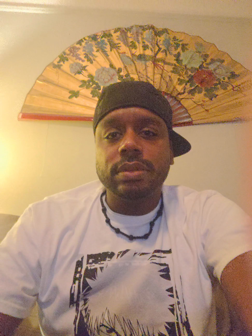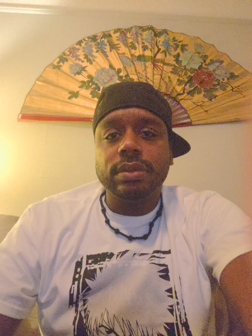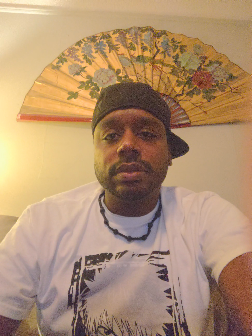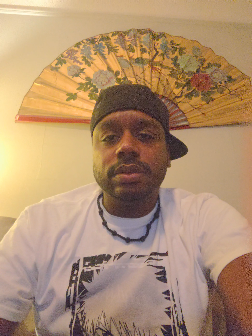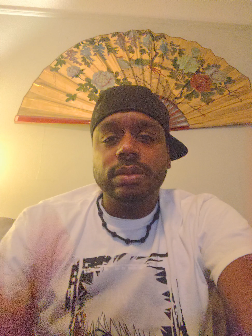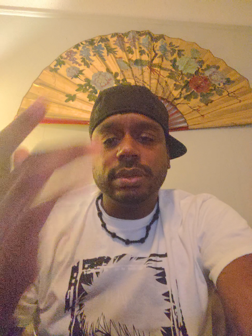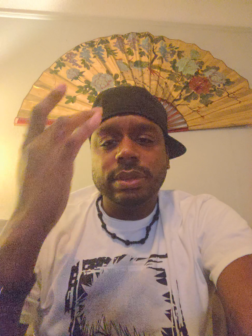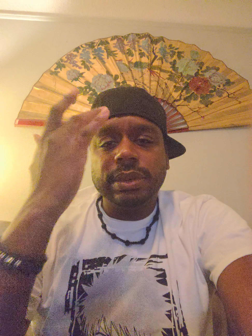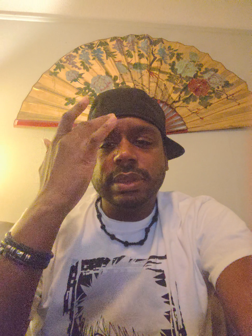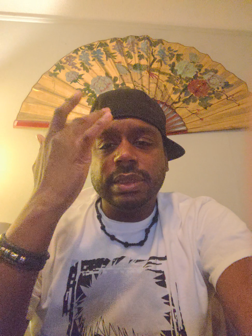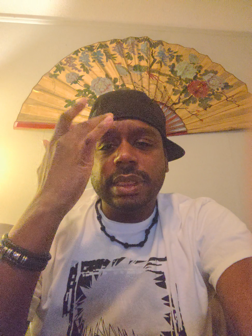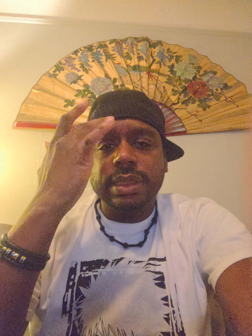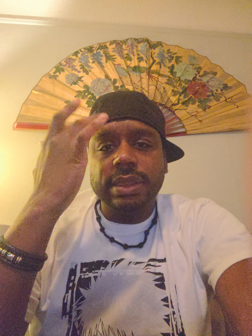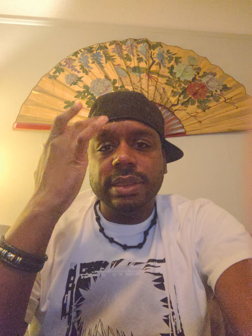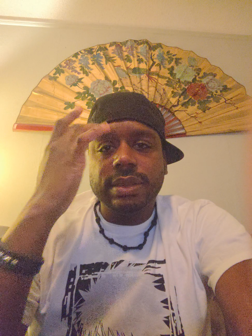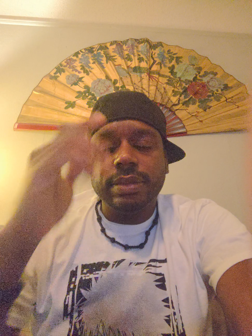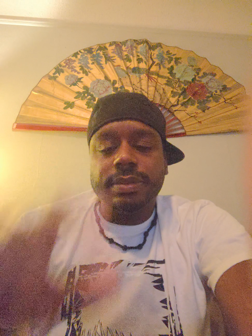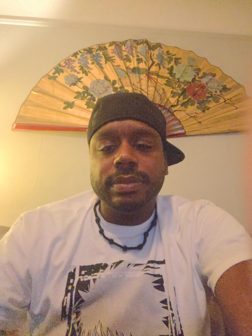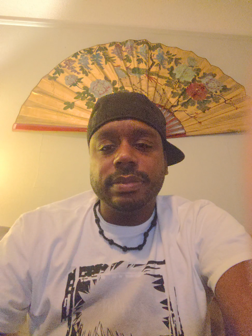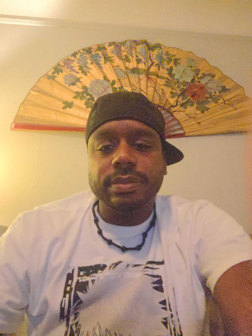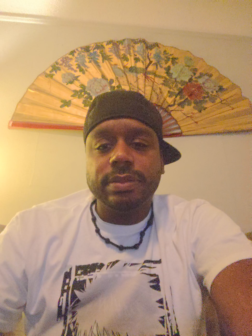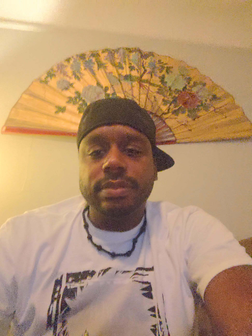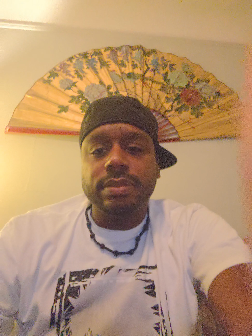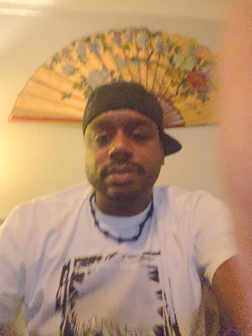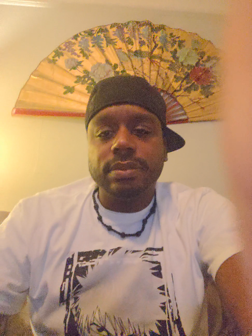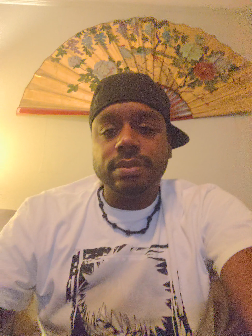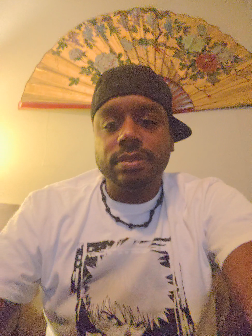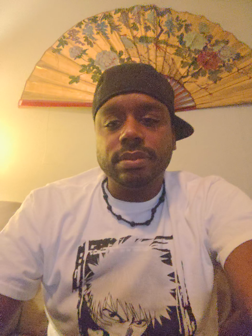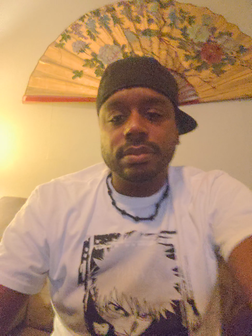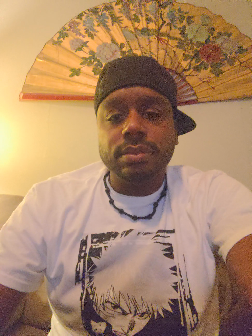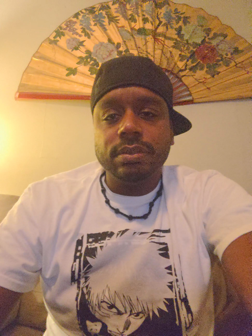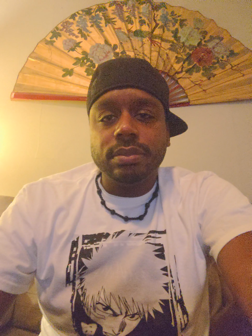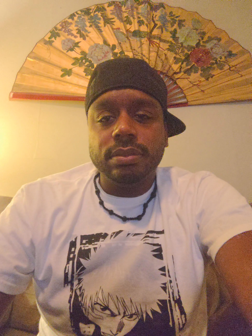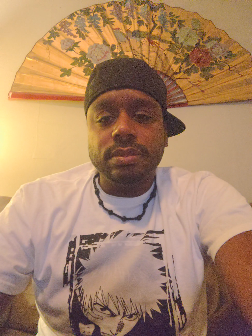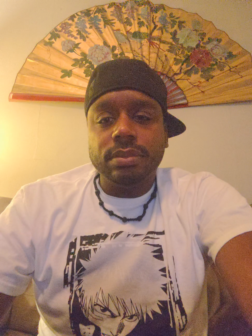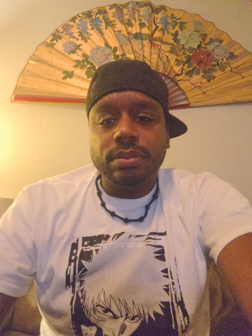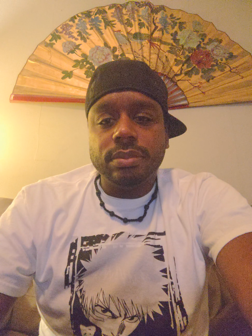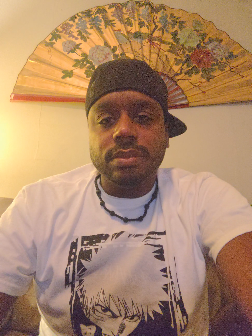sick